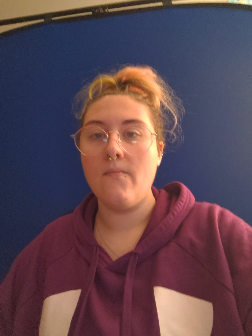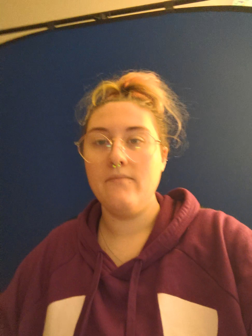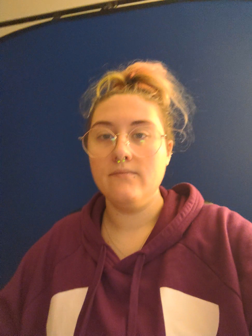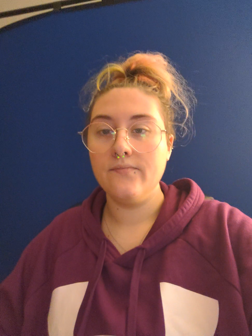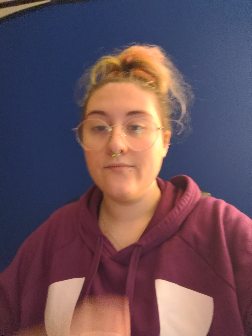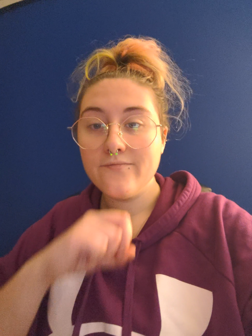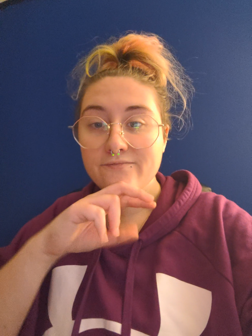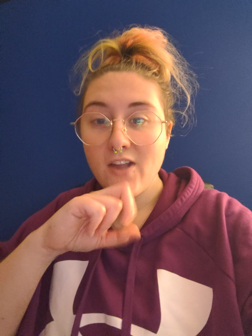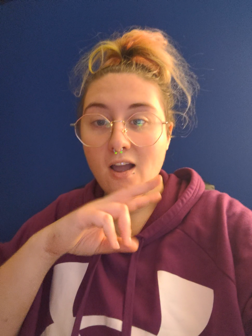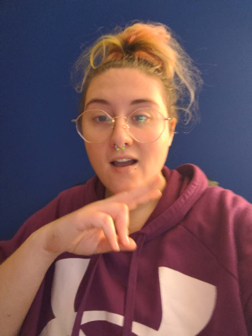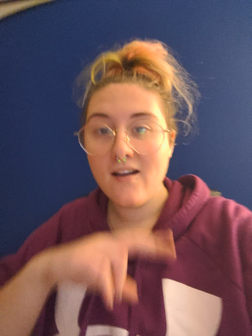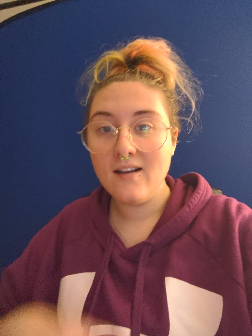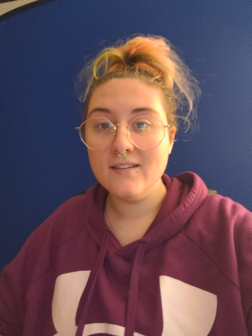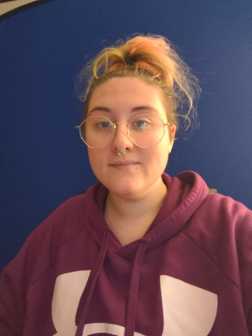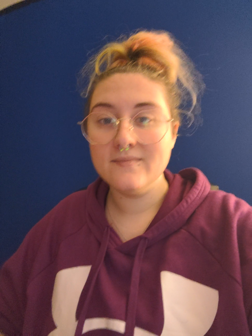frog